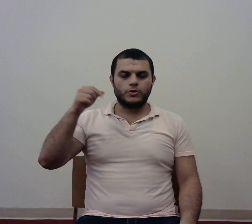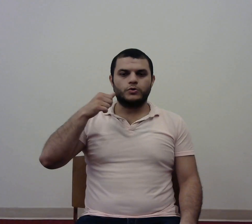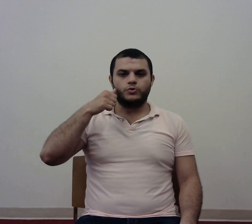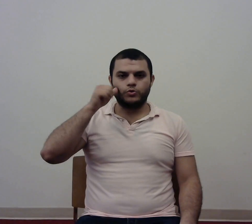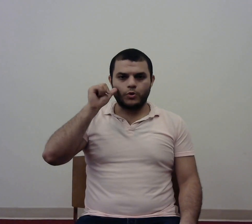dünən